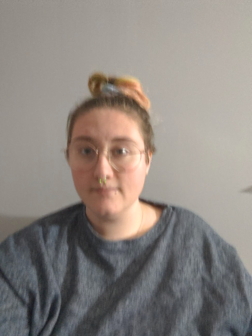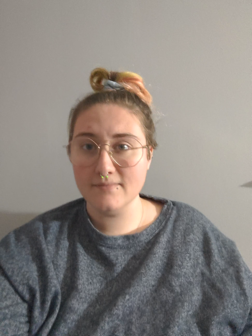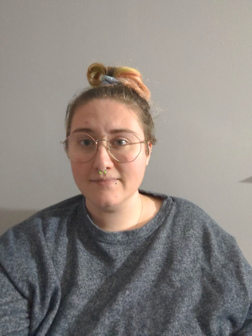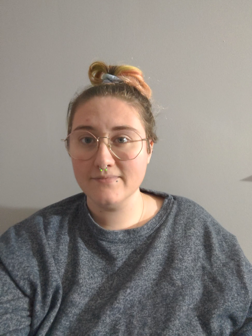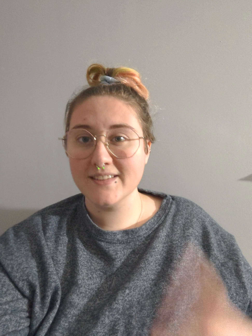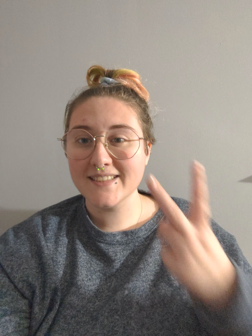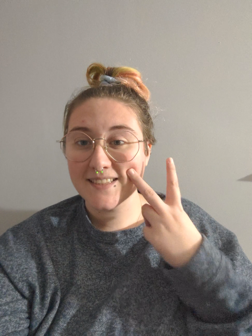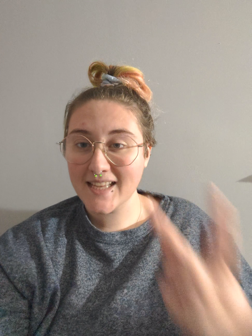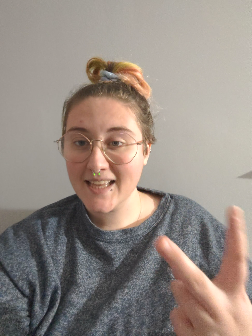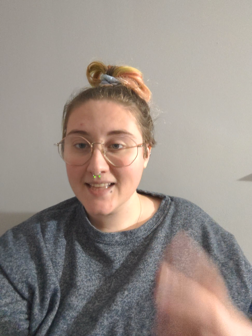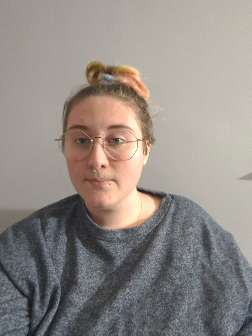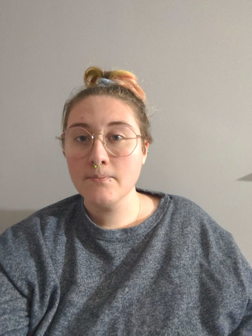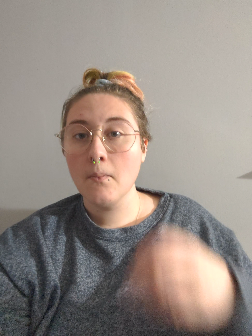see